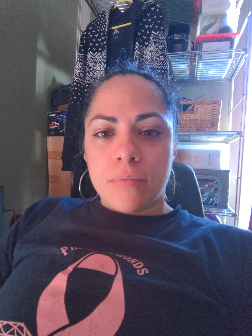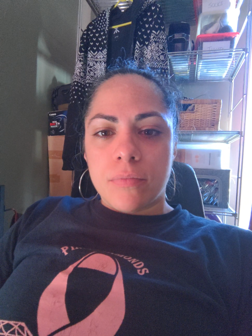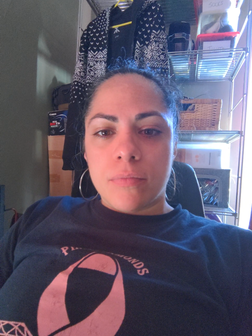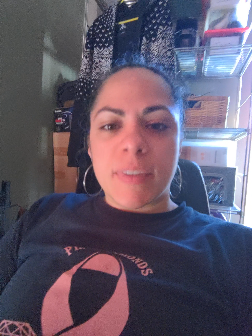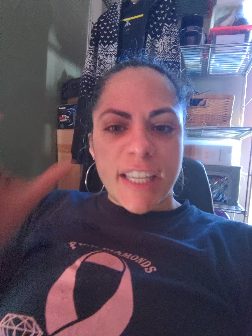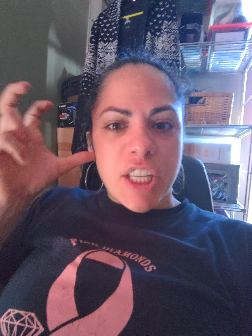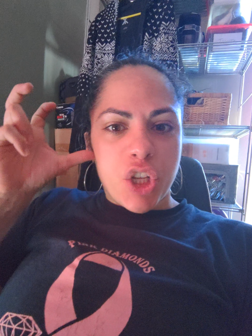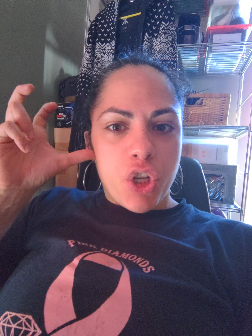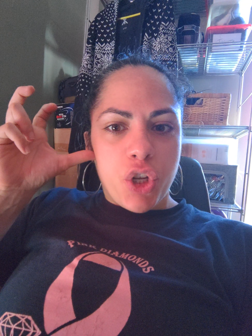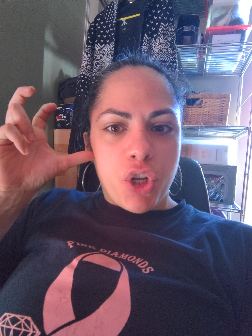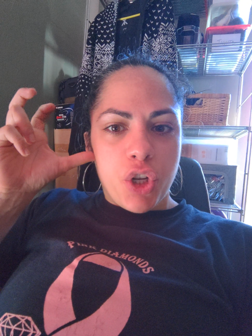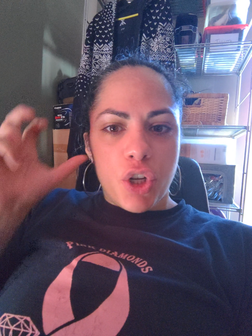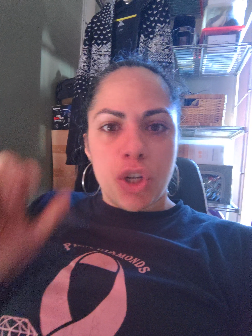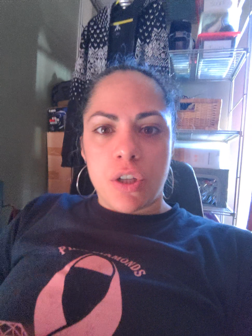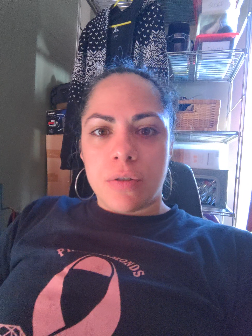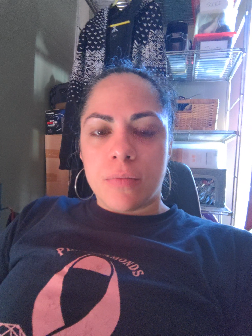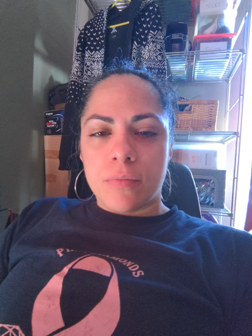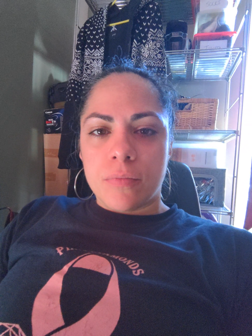hear